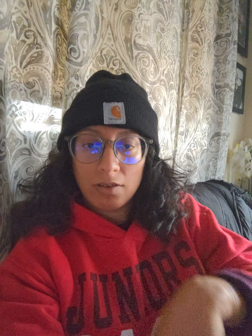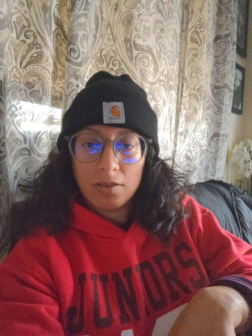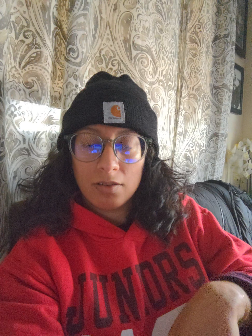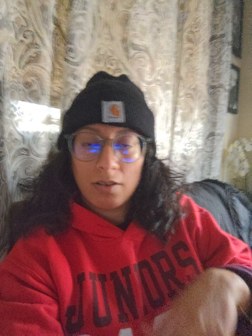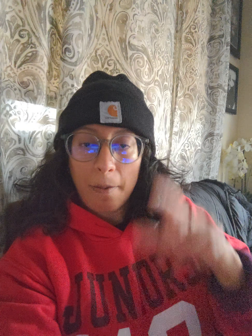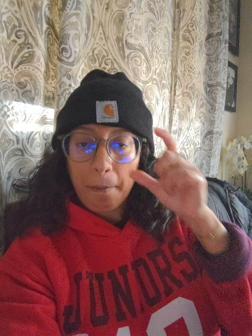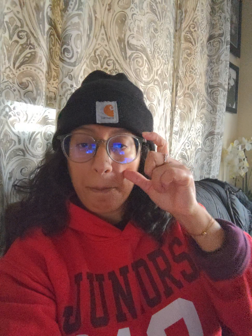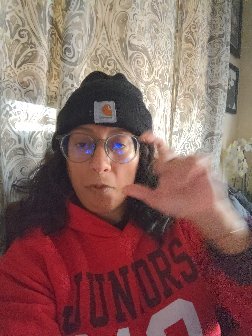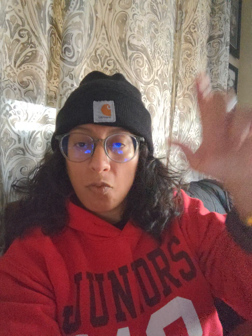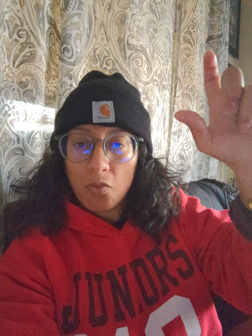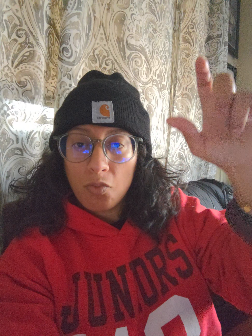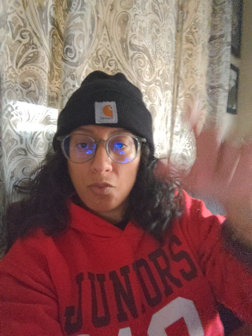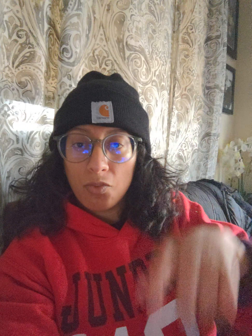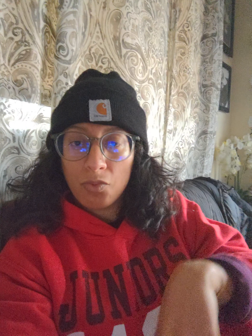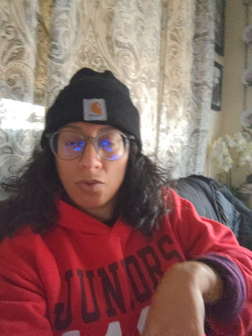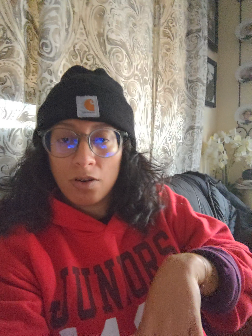moon